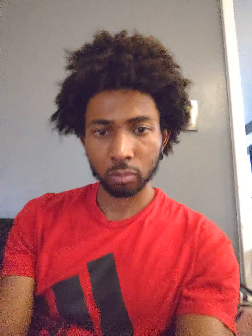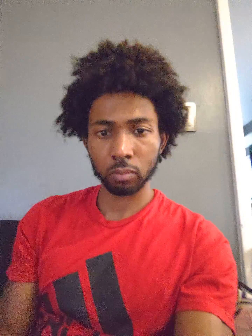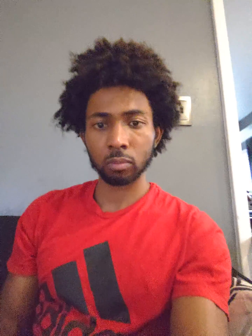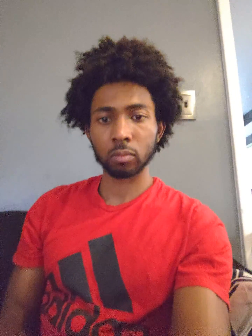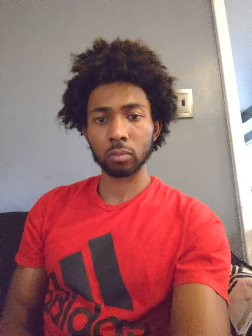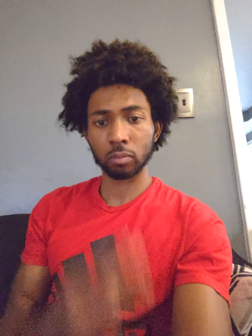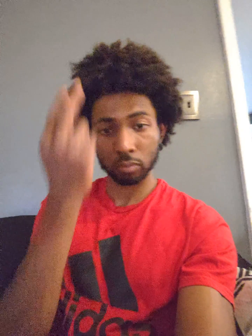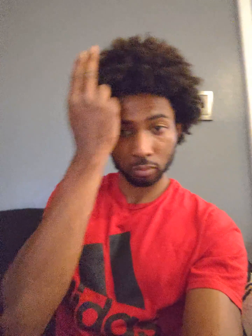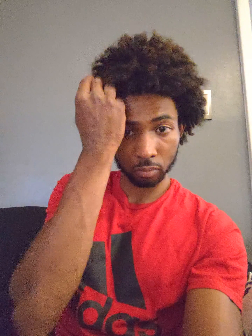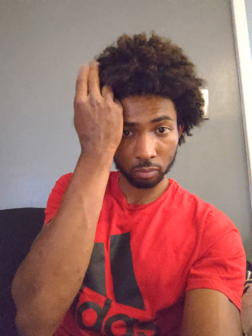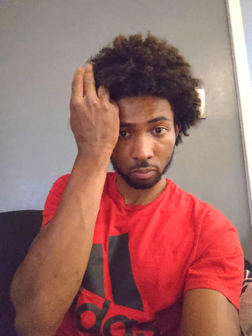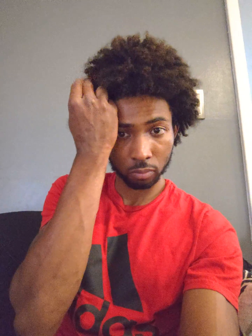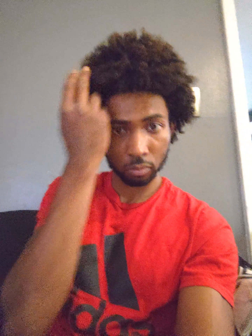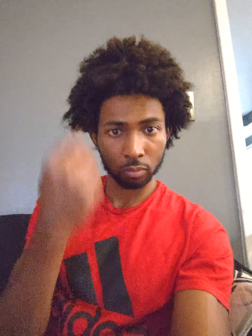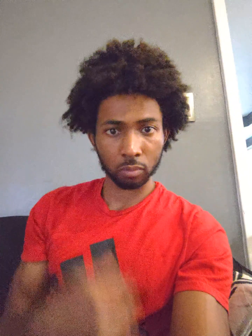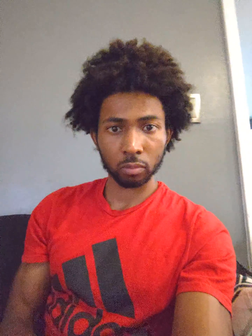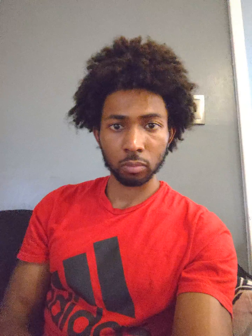bunny